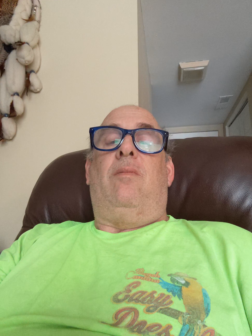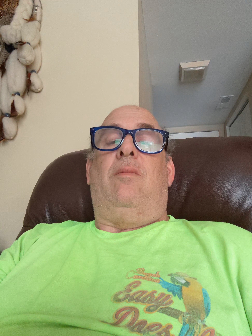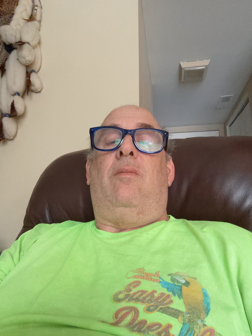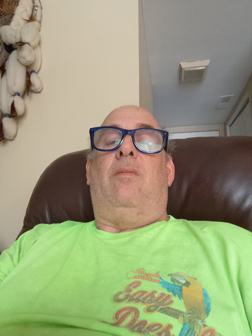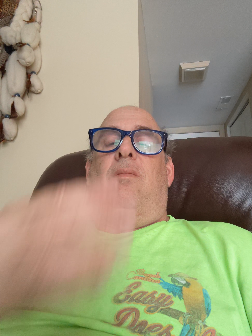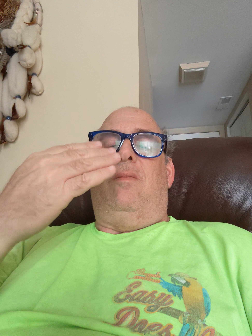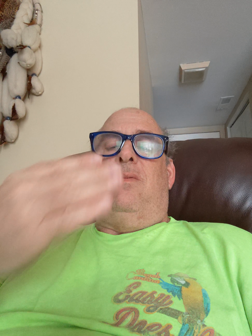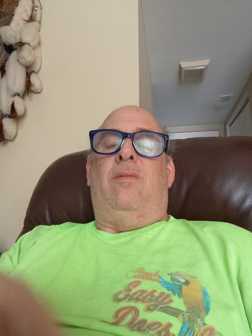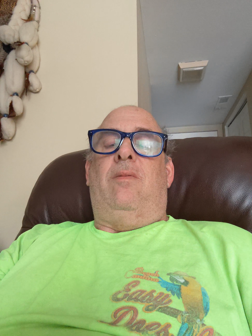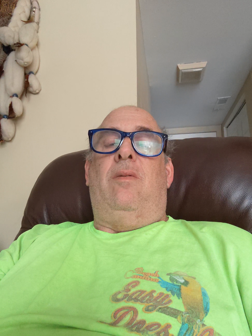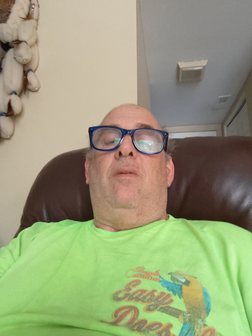now